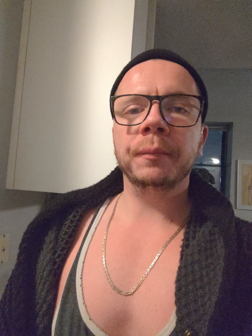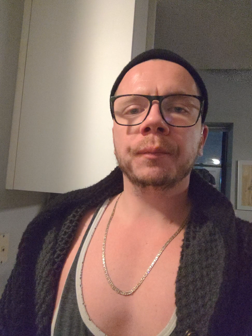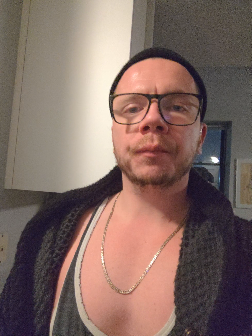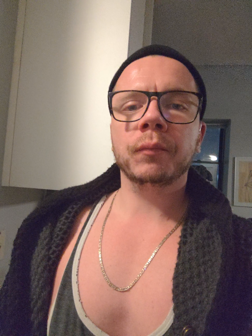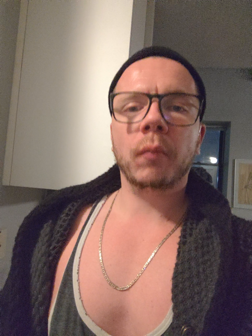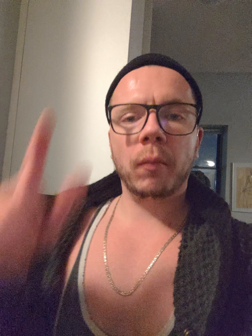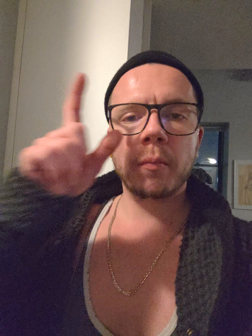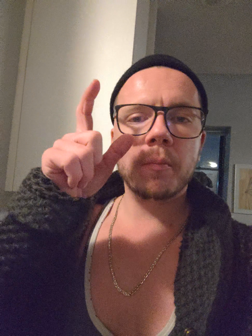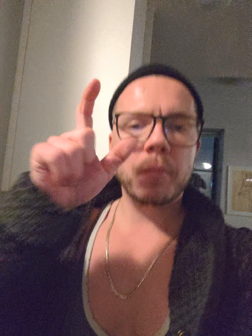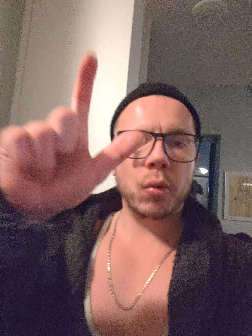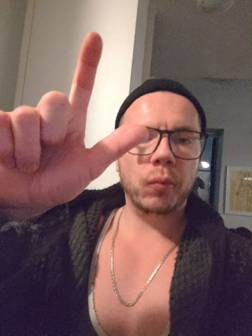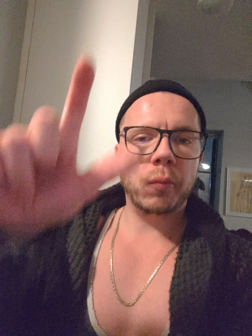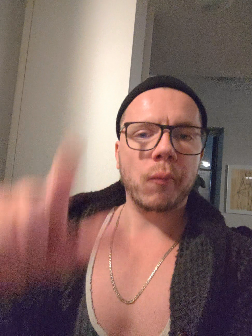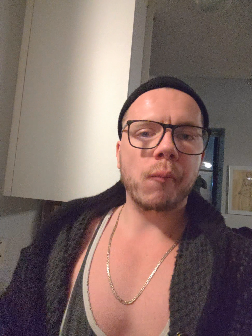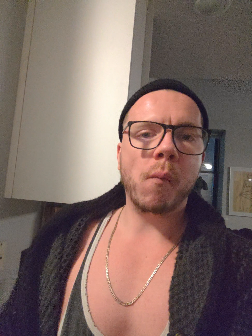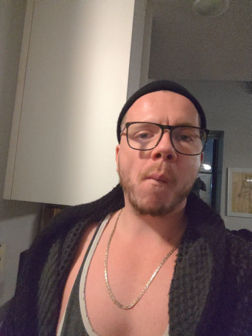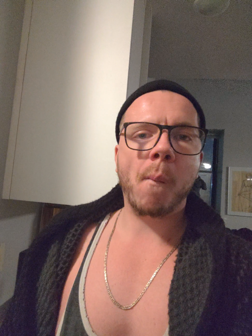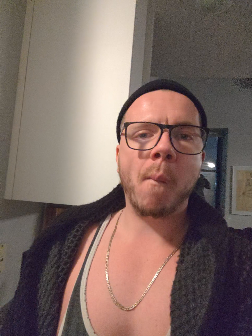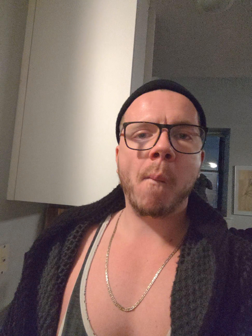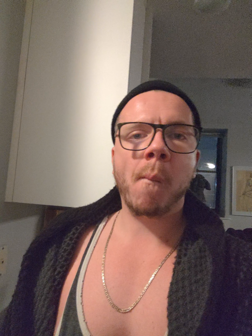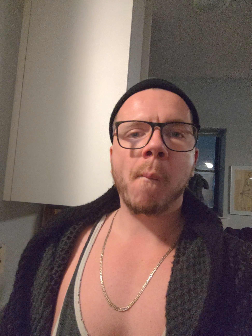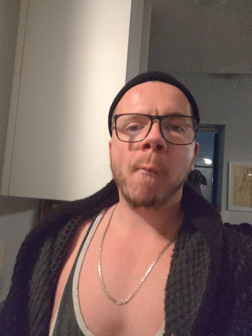moon